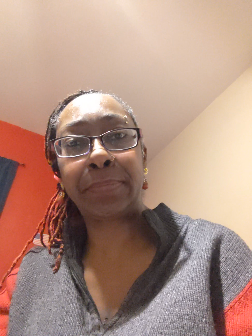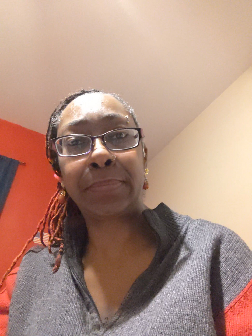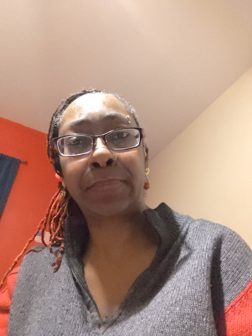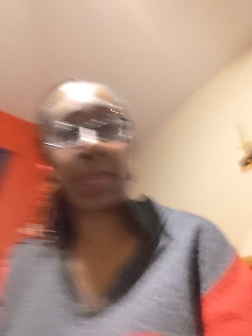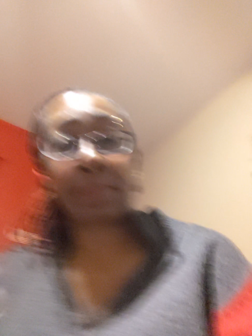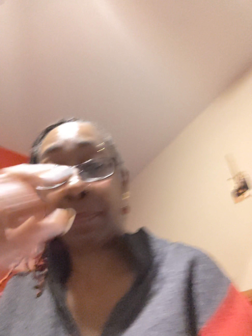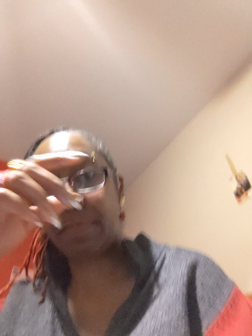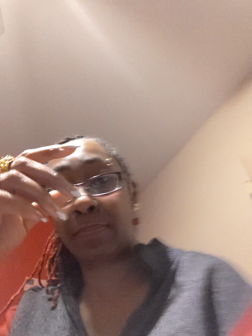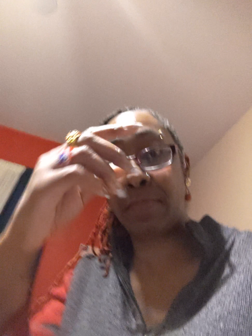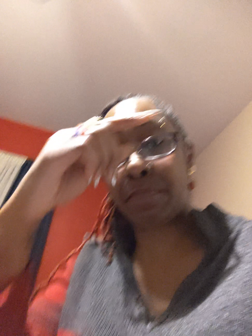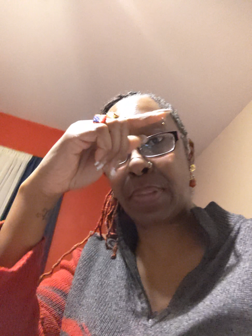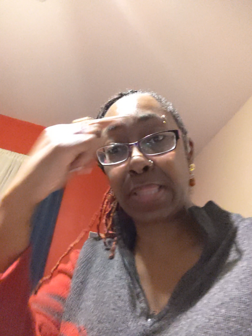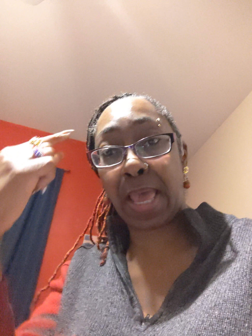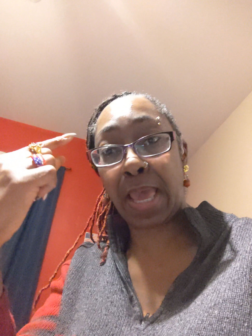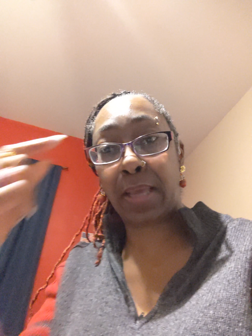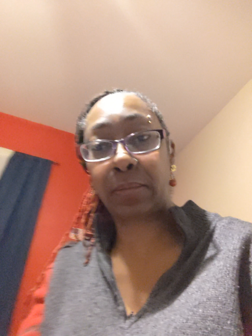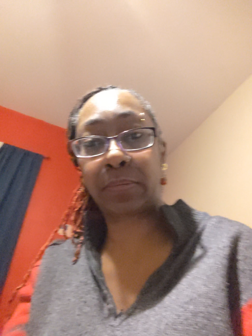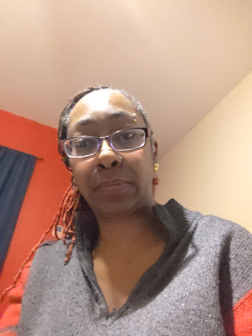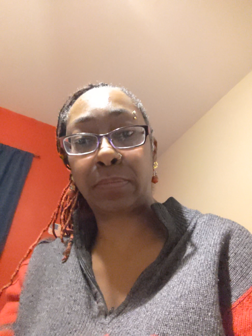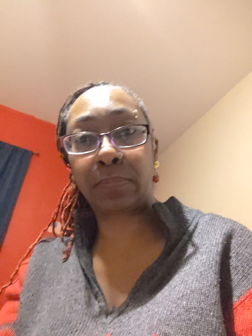black